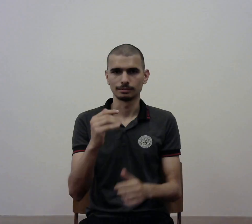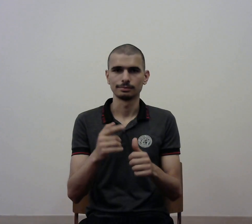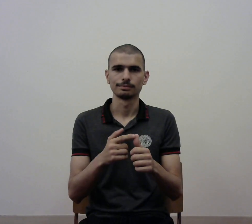ad